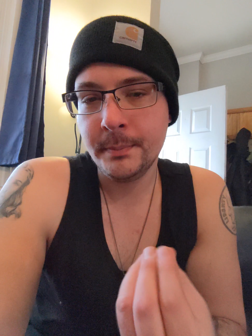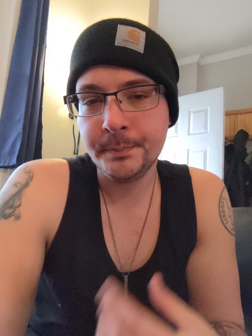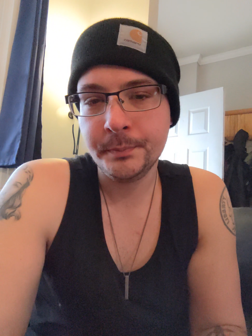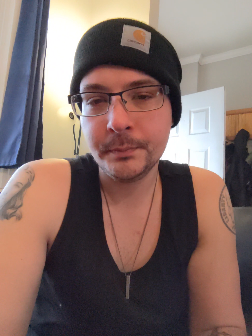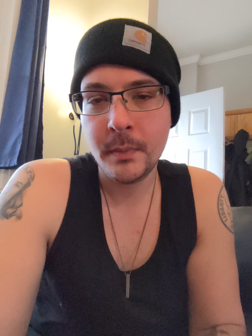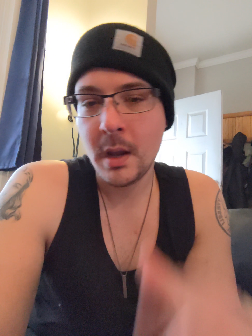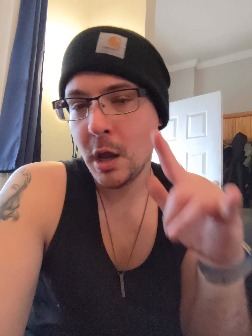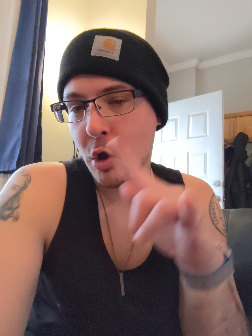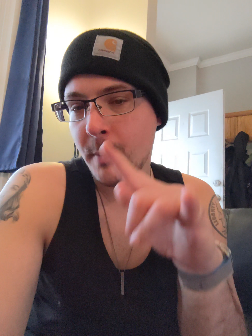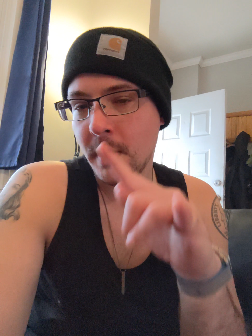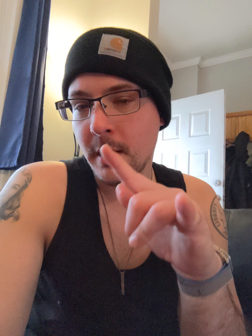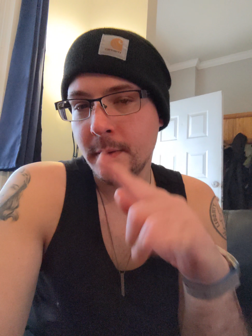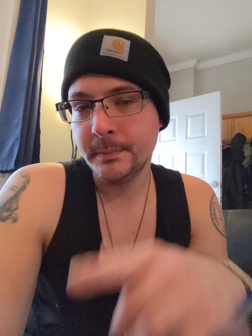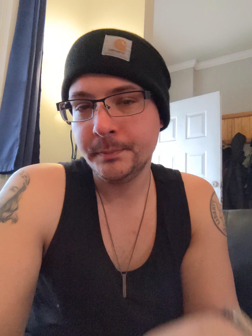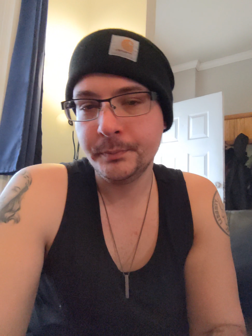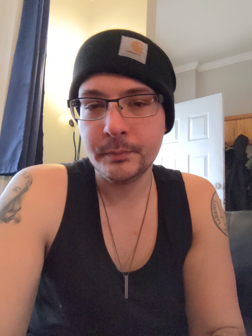airplane